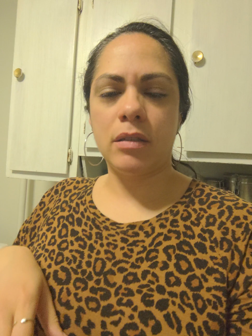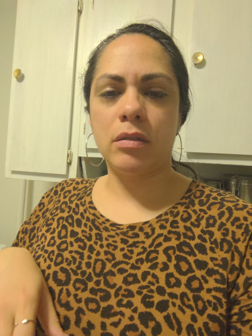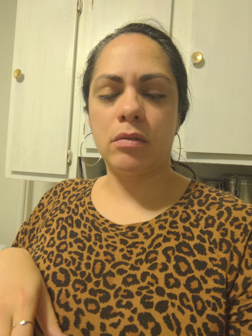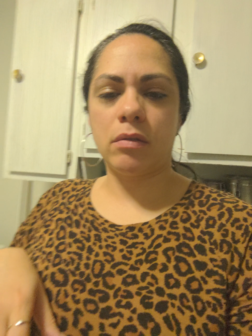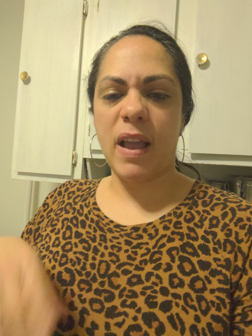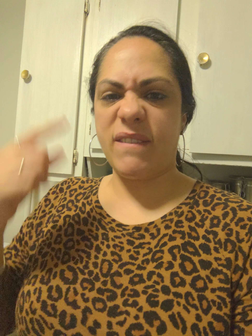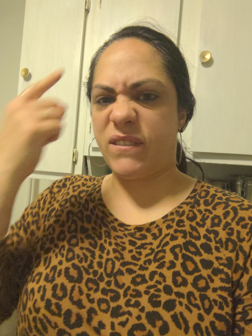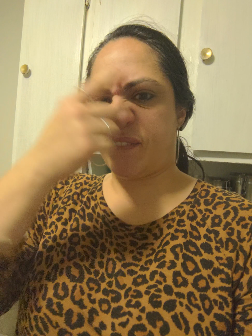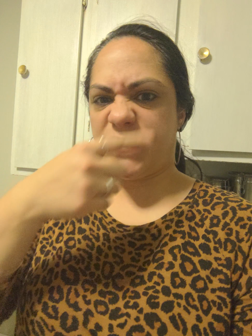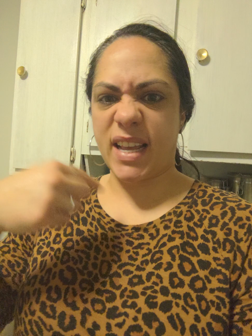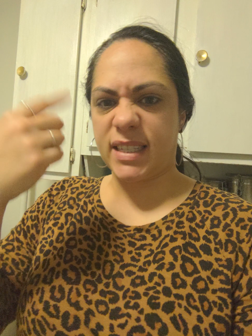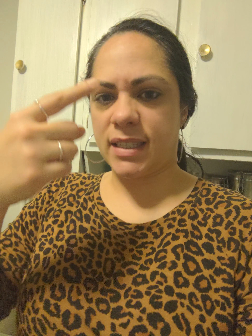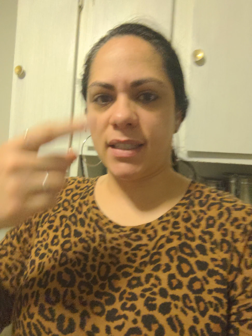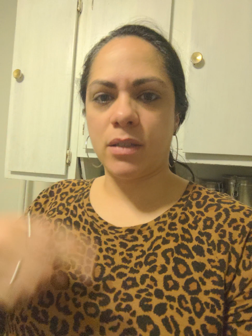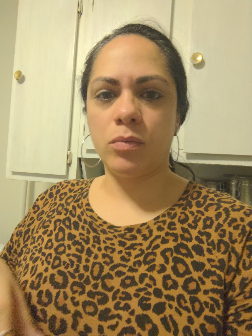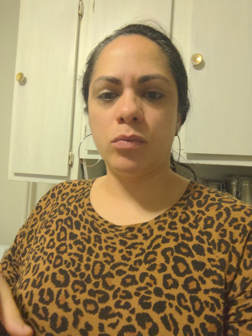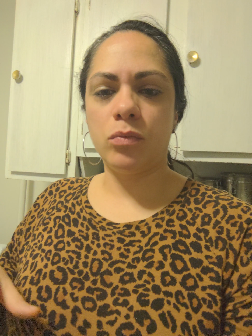face